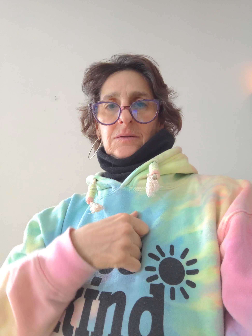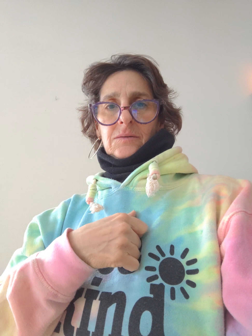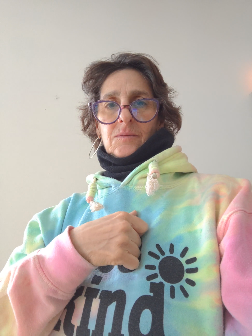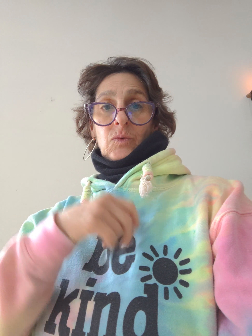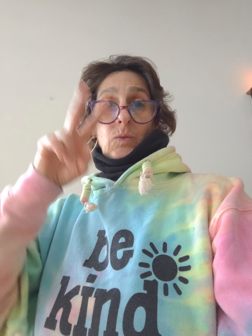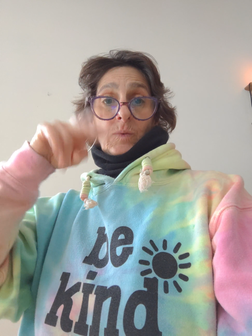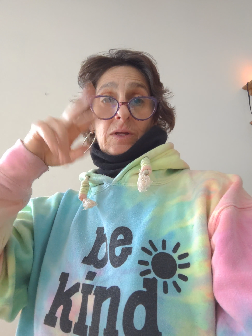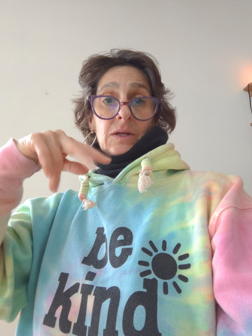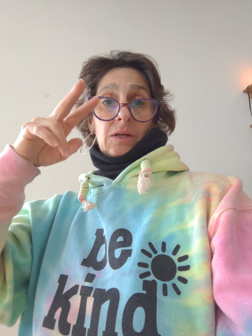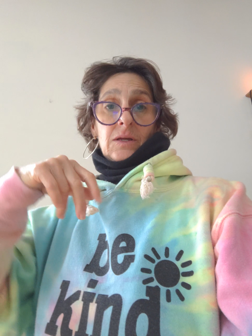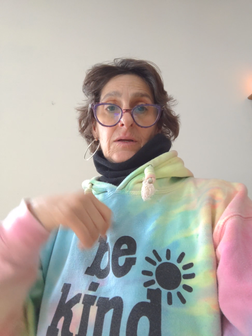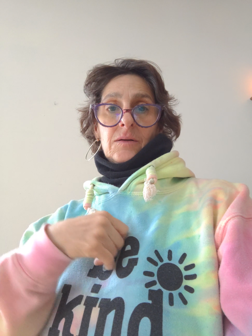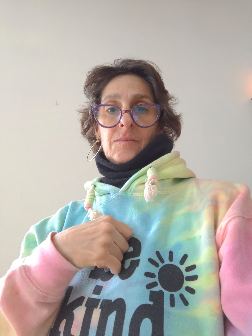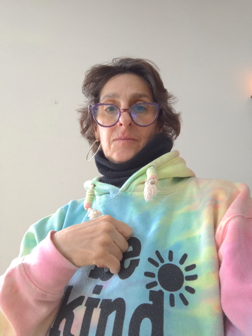read